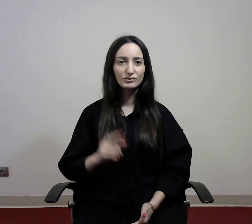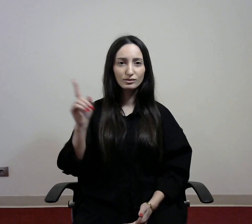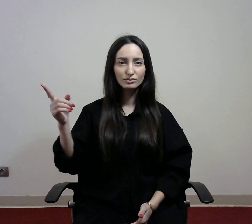O